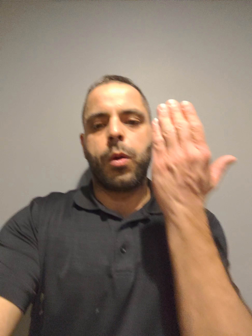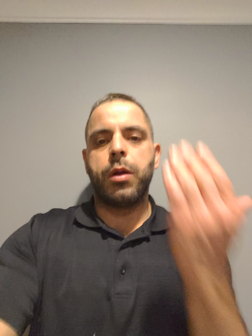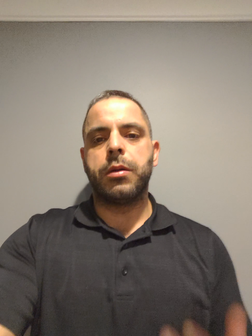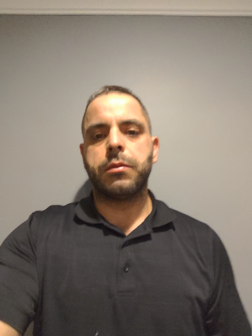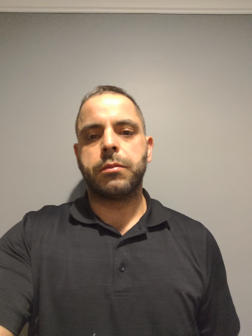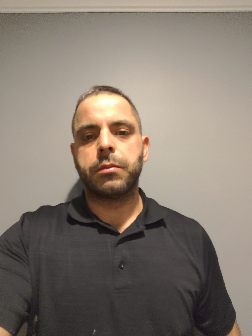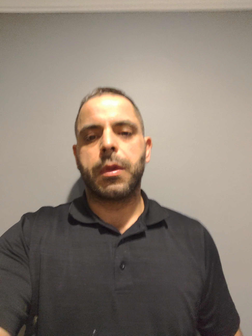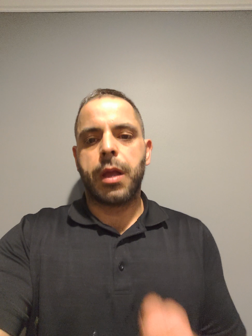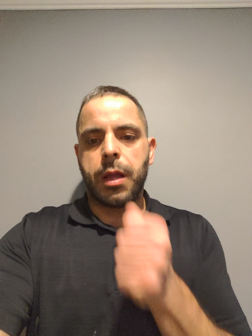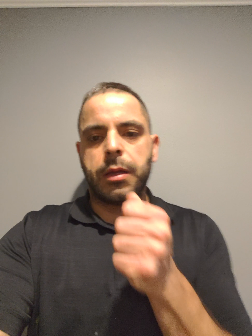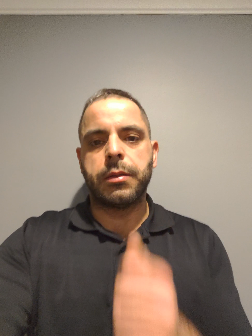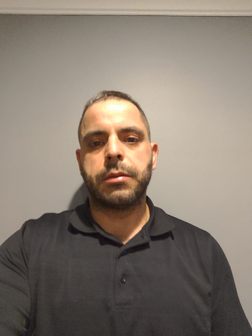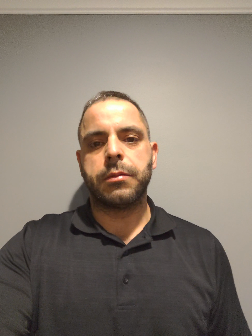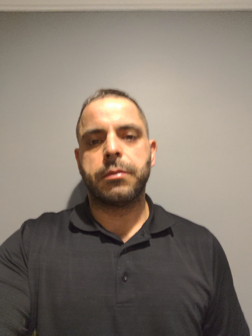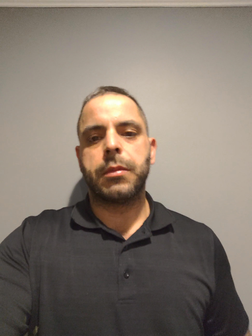hide